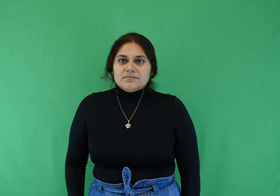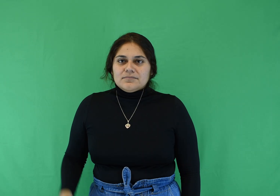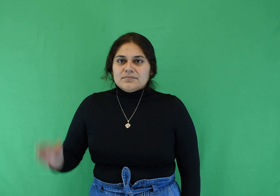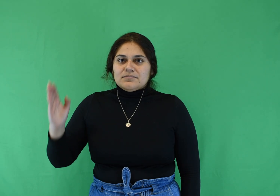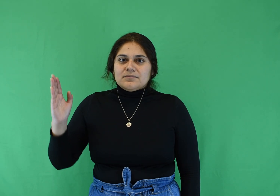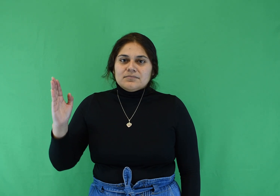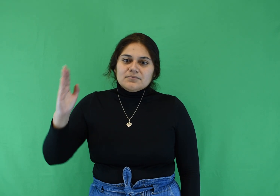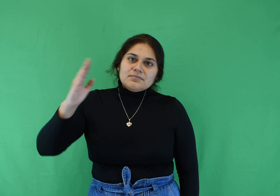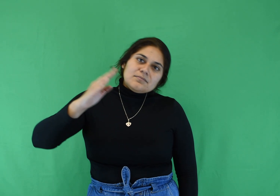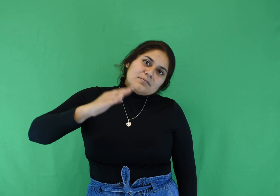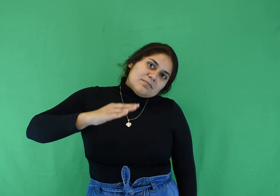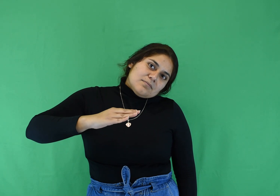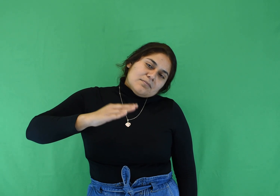mal